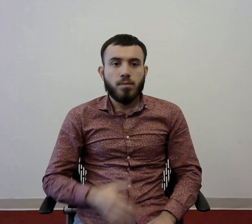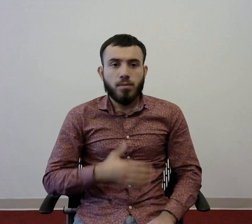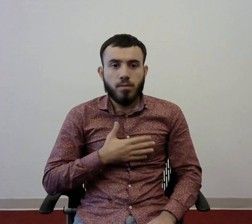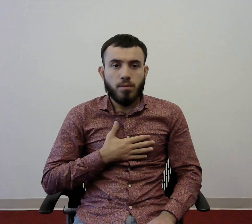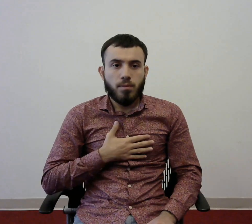mən